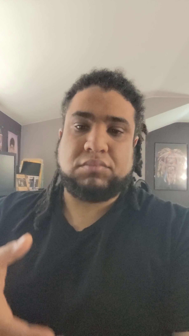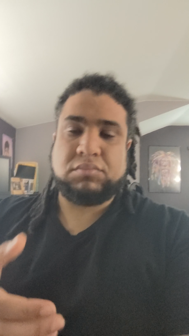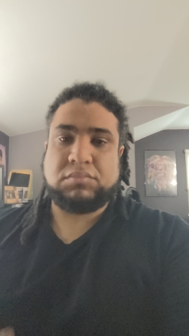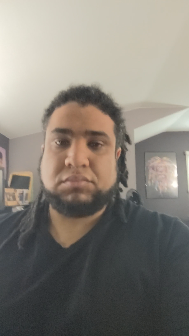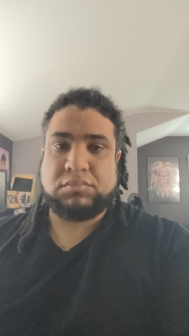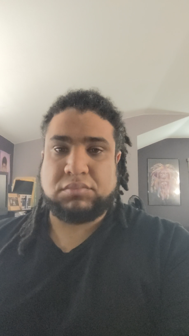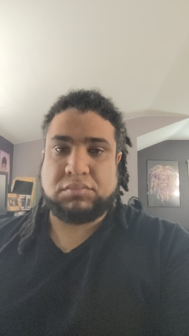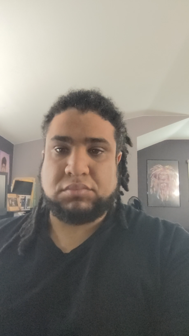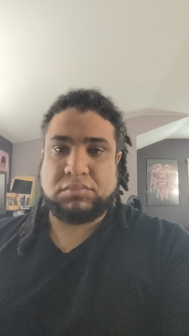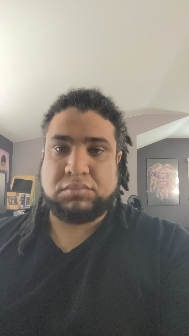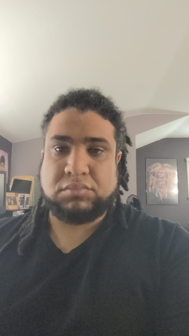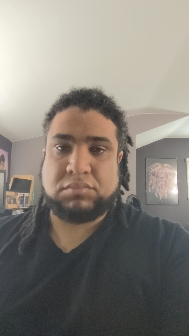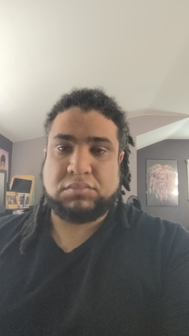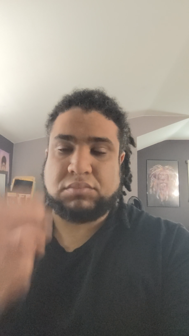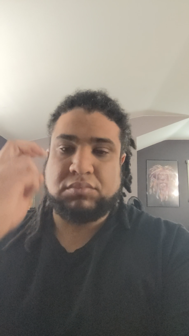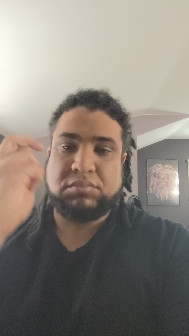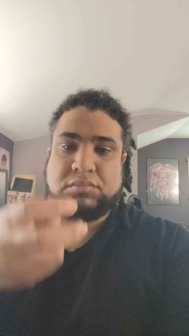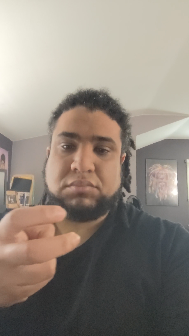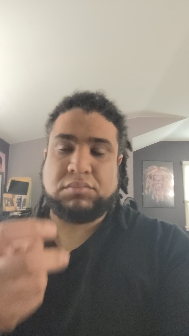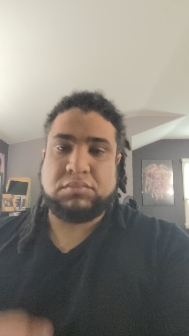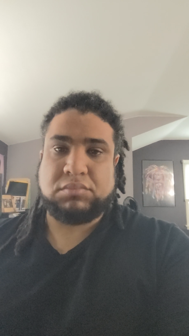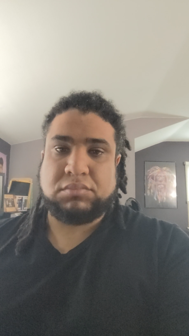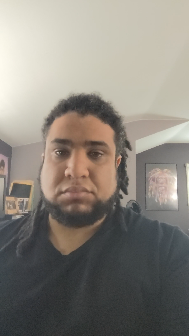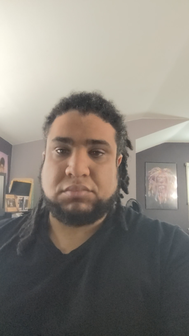hard